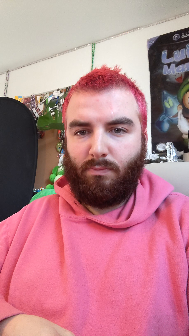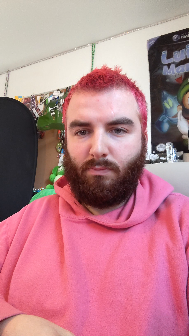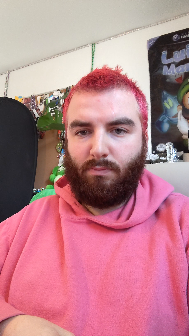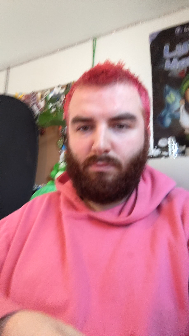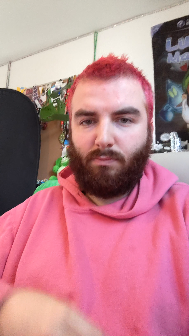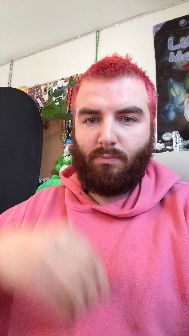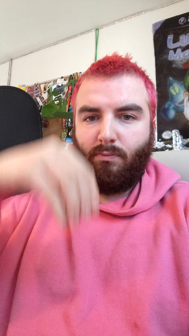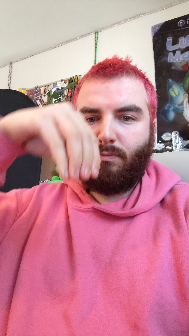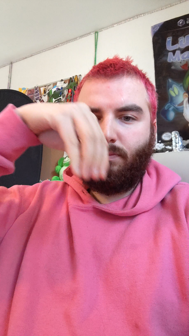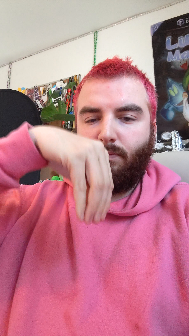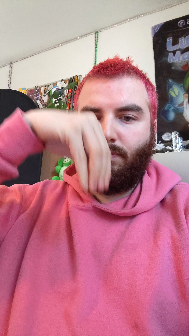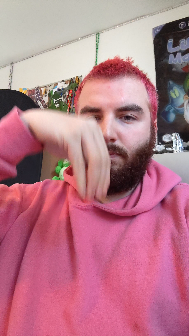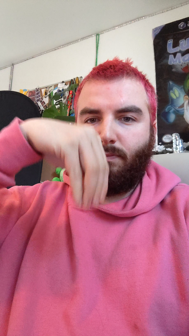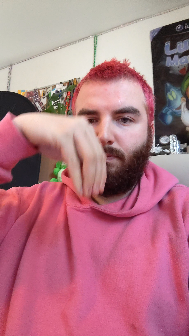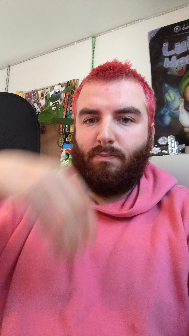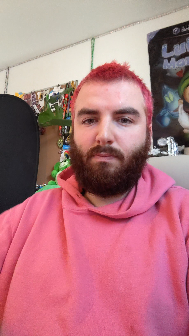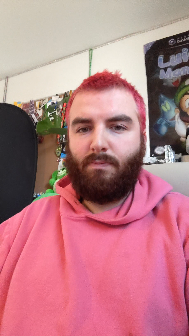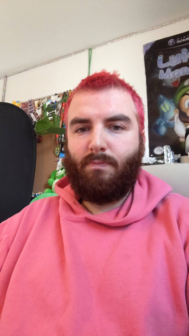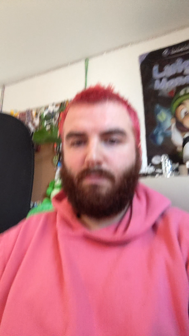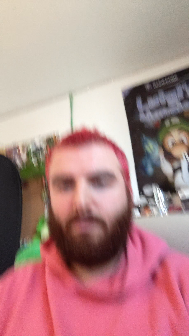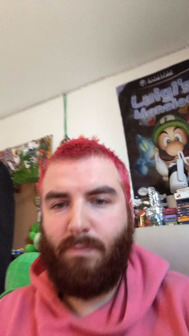inside